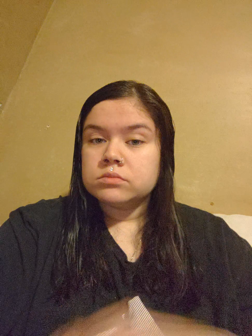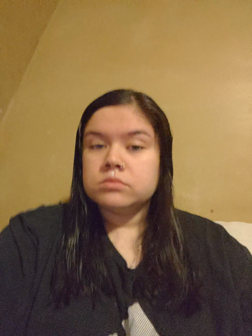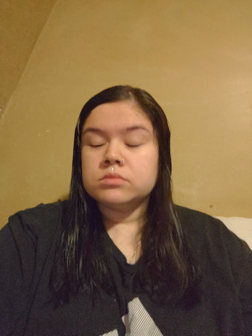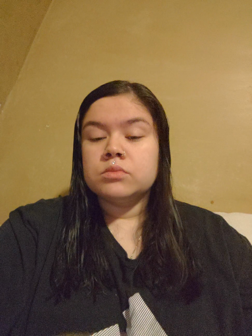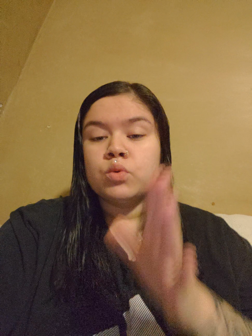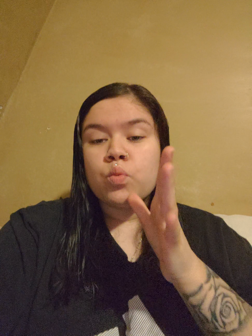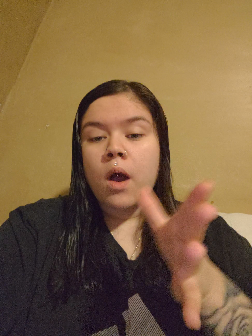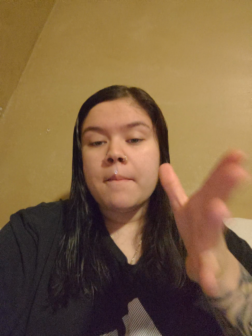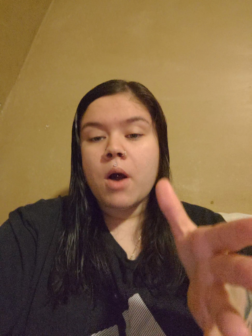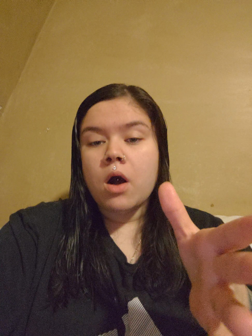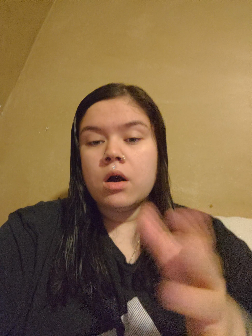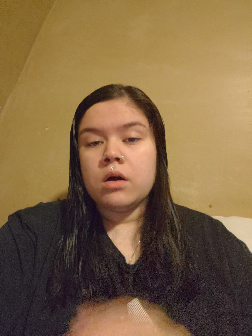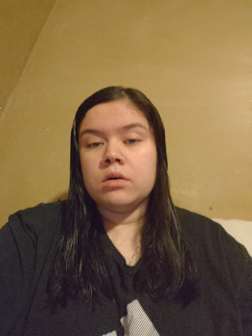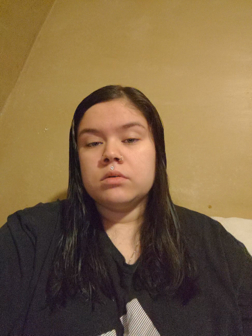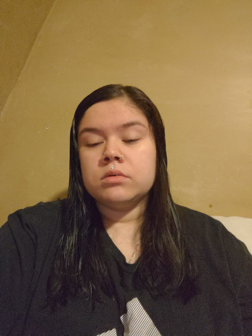grandma